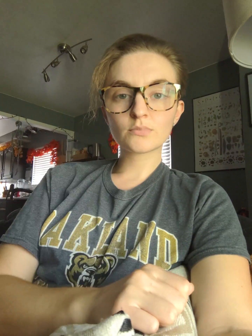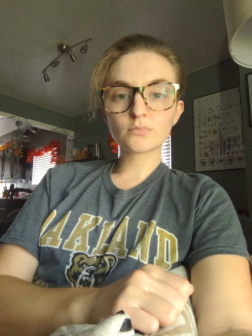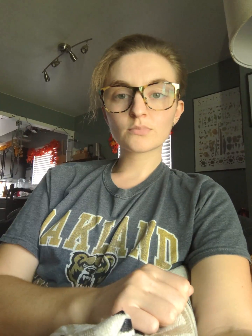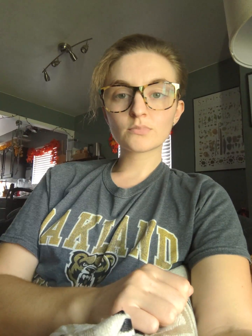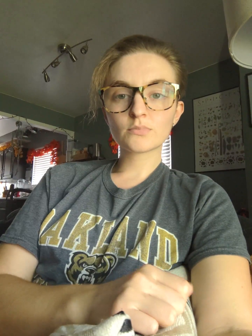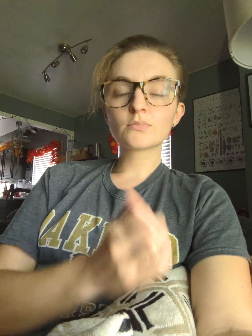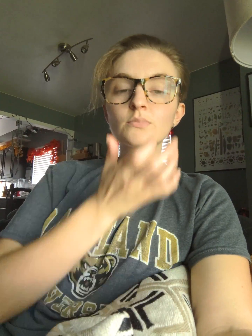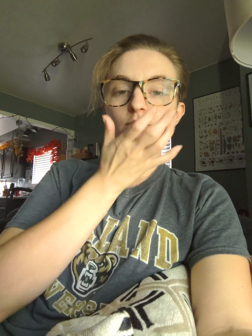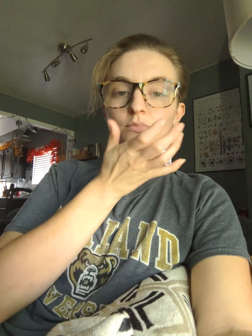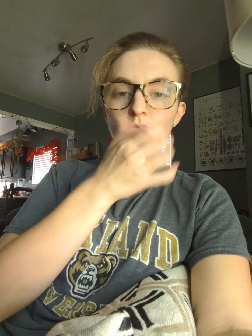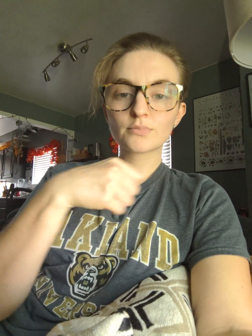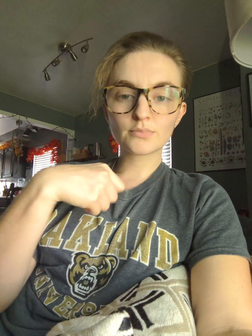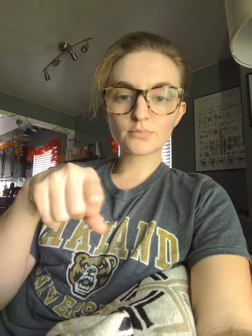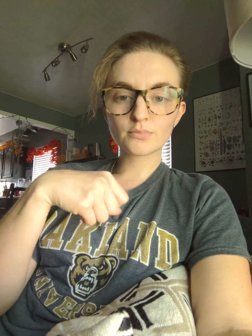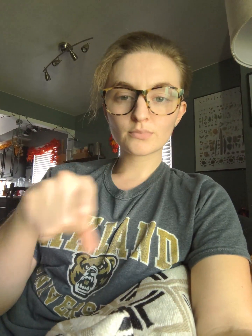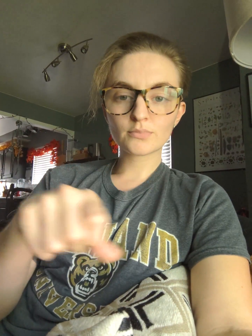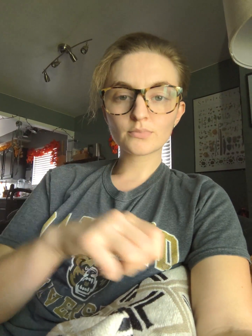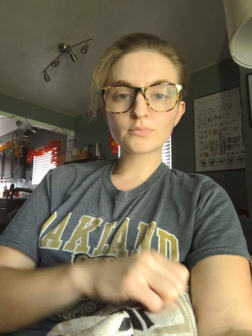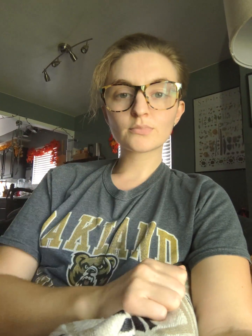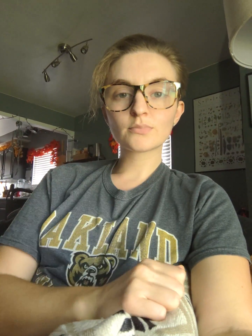lawn mower